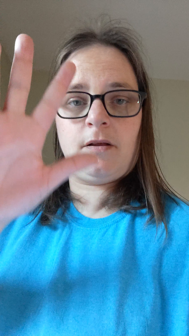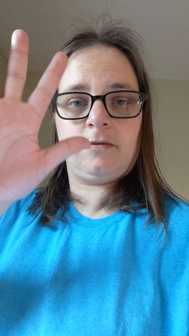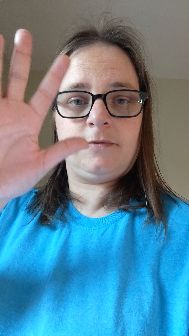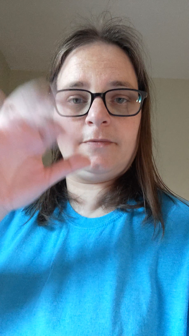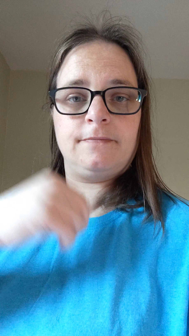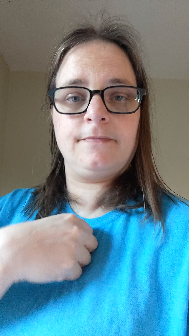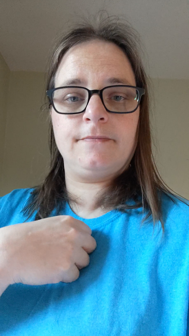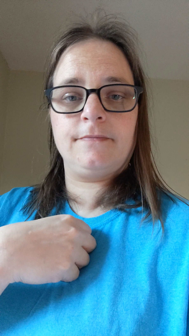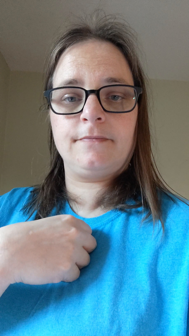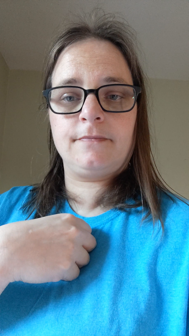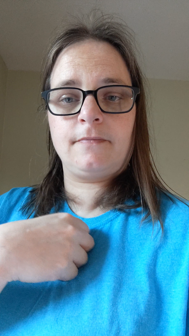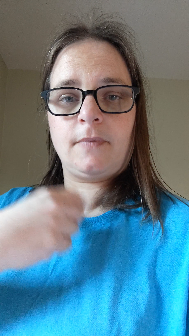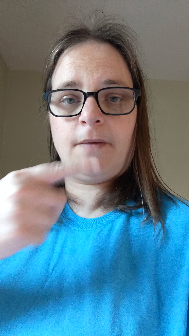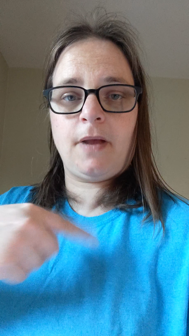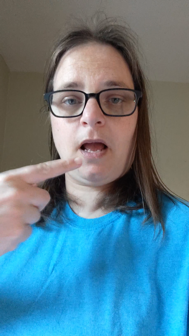about